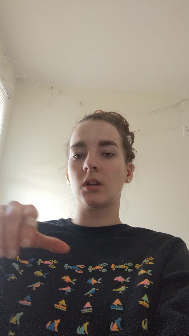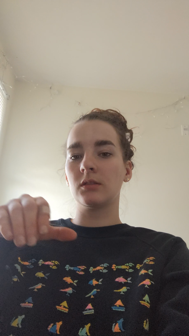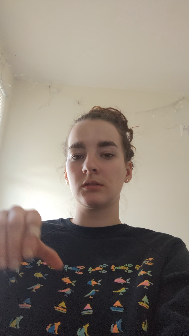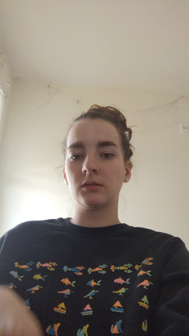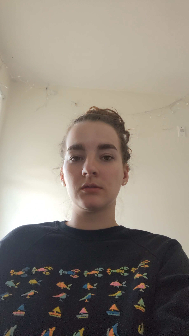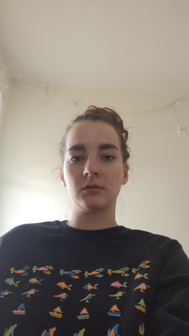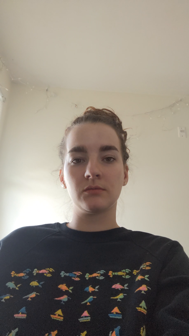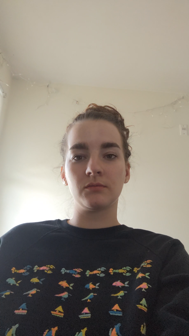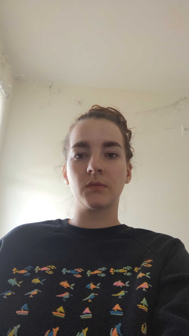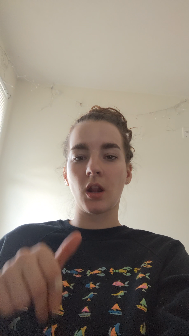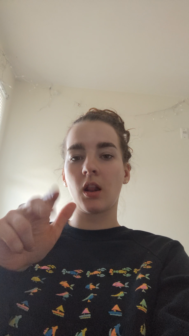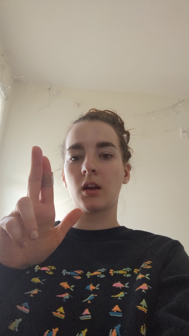lick